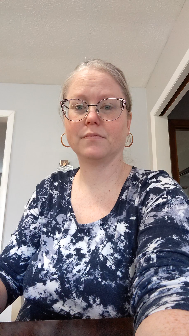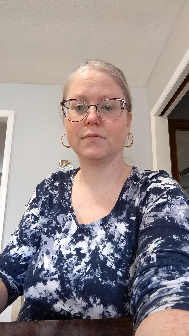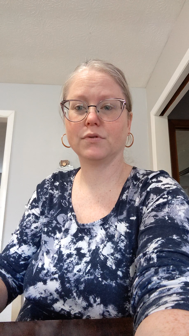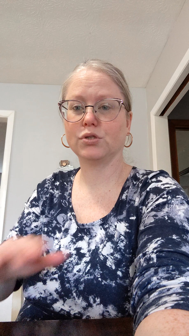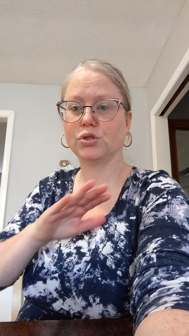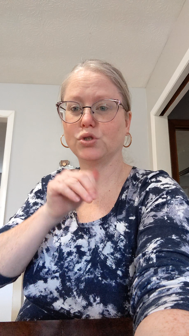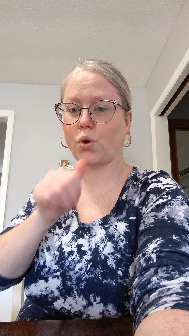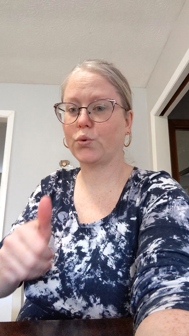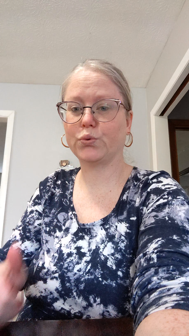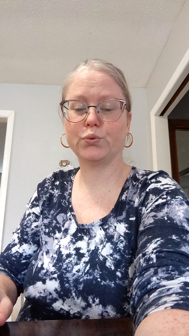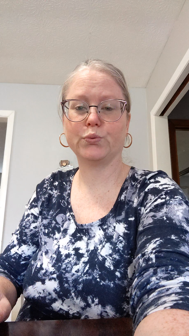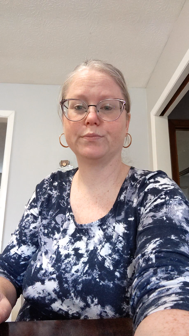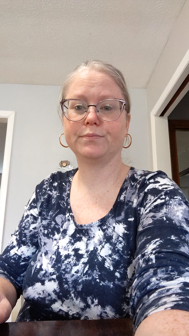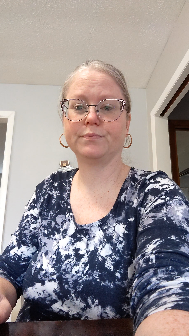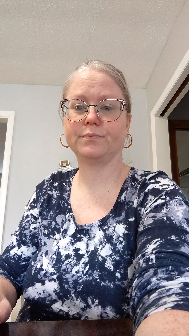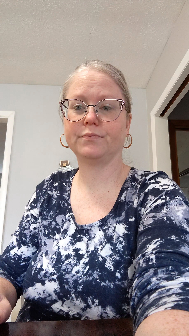don't